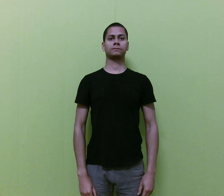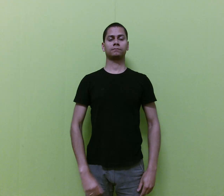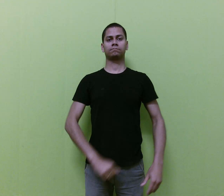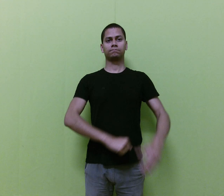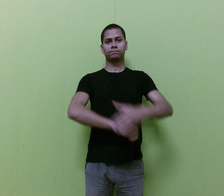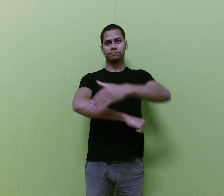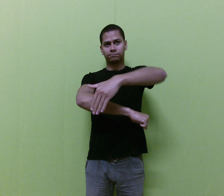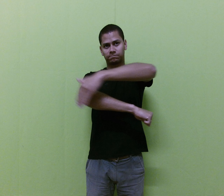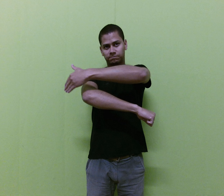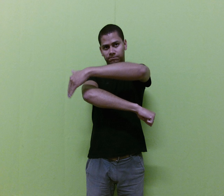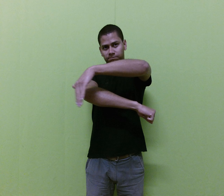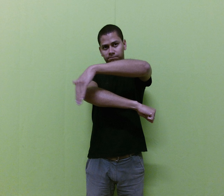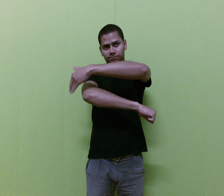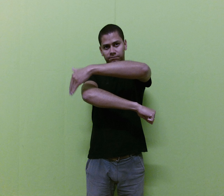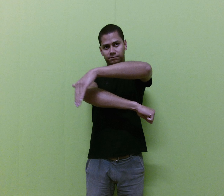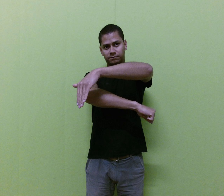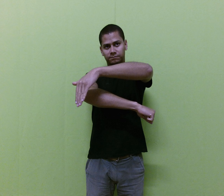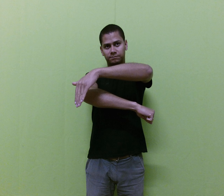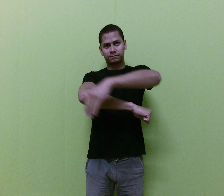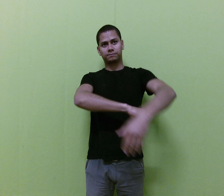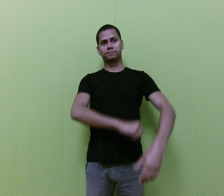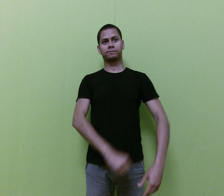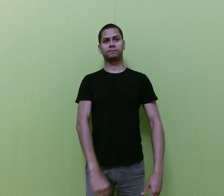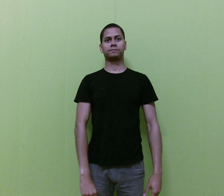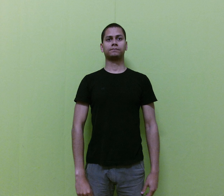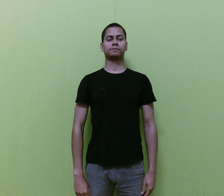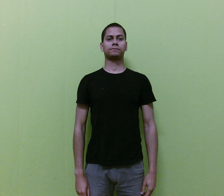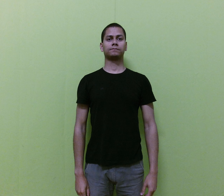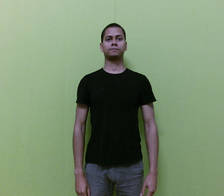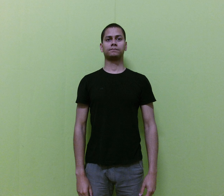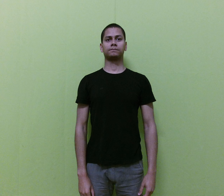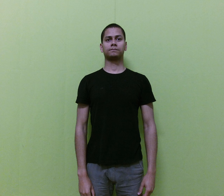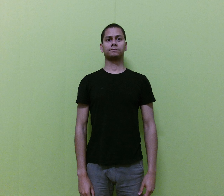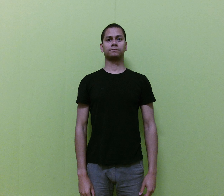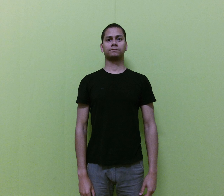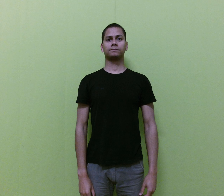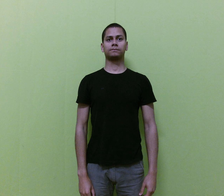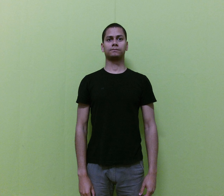esquina